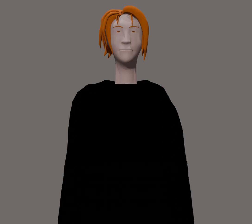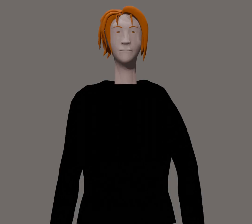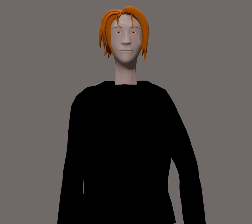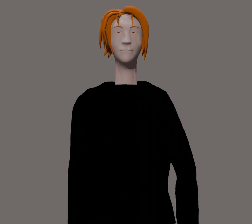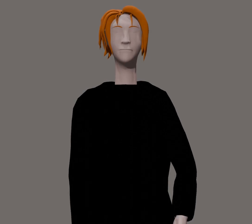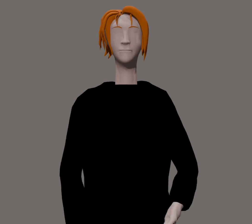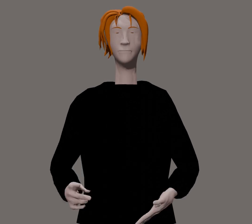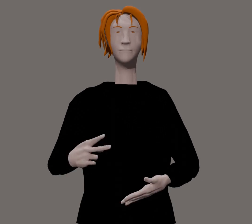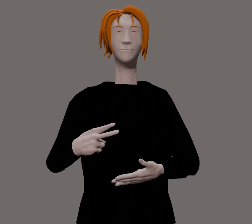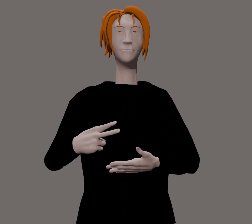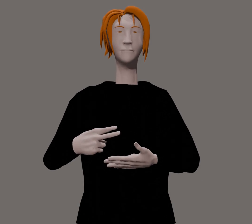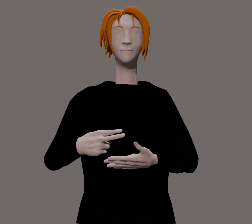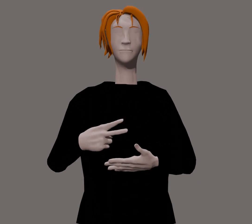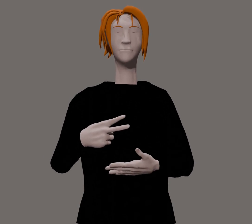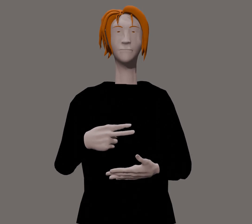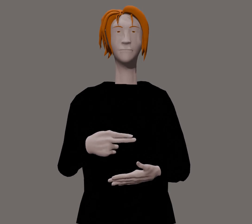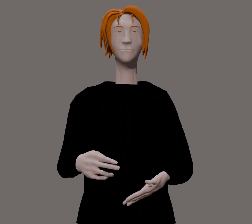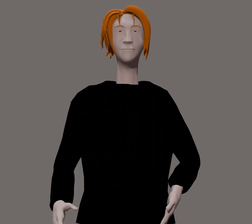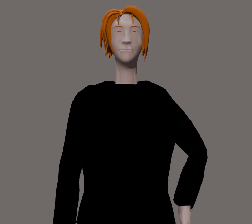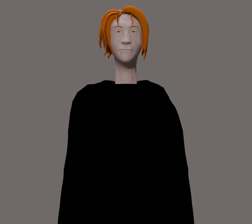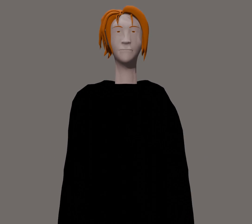Chopsticks